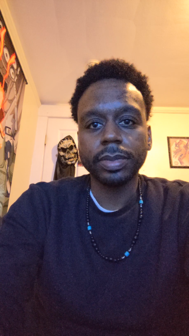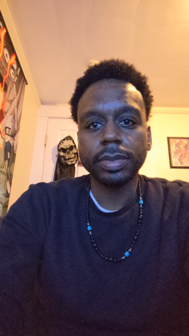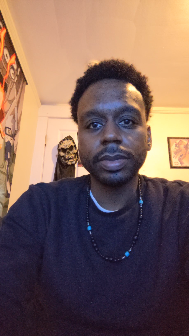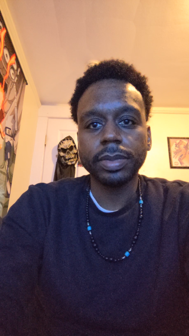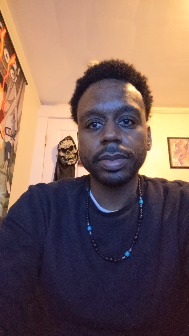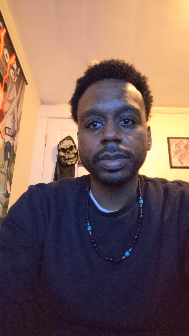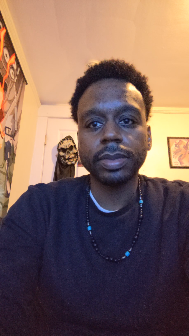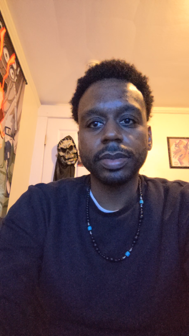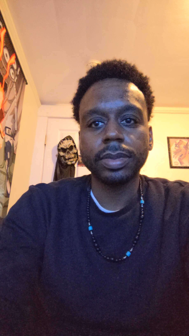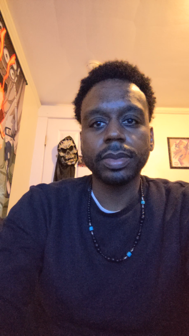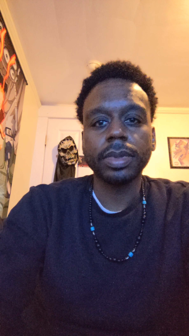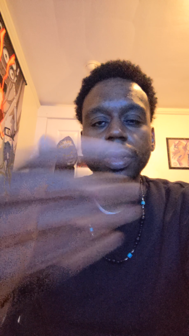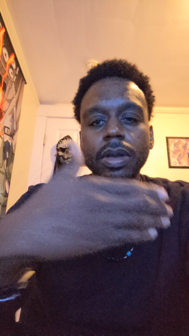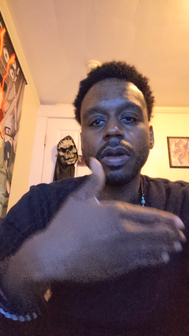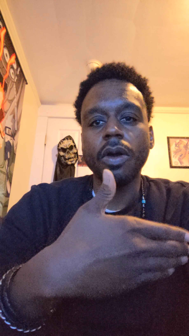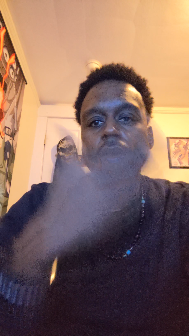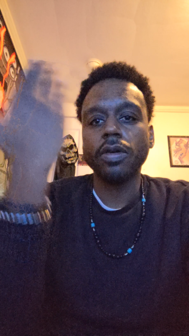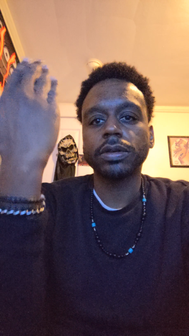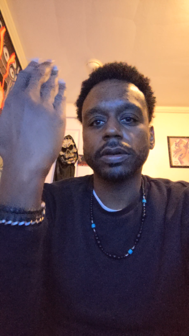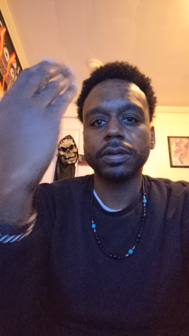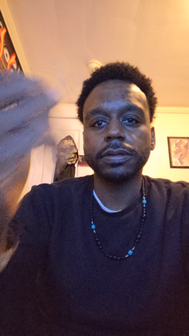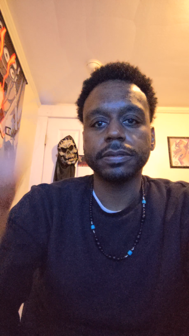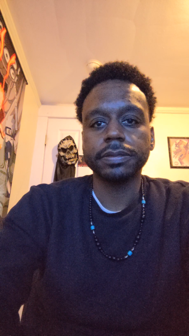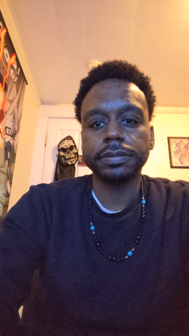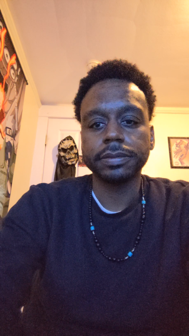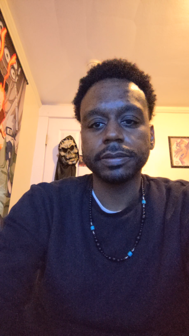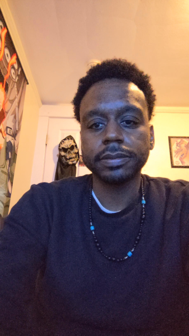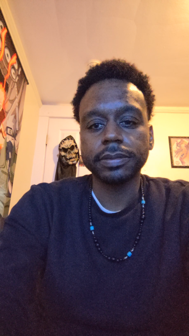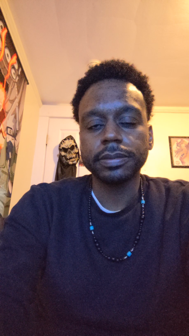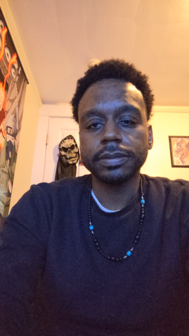all gone